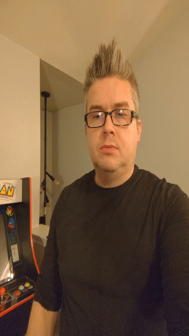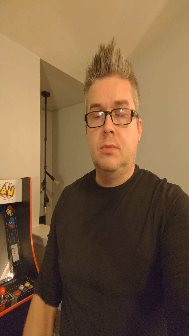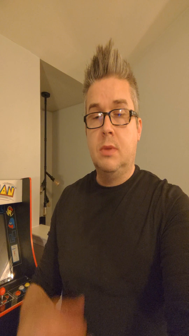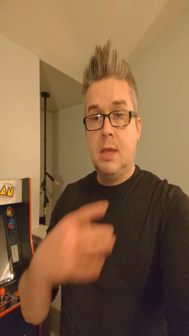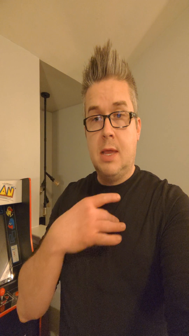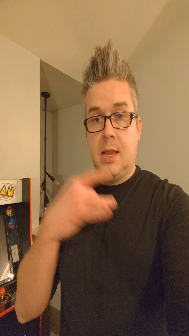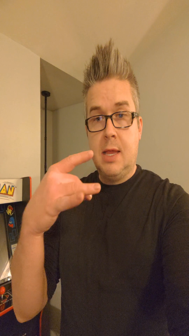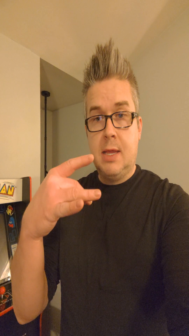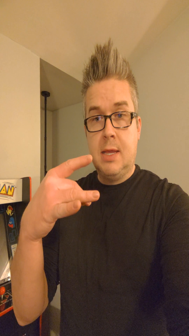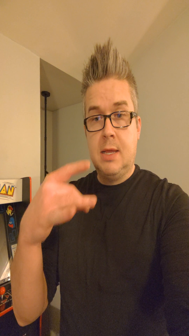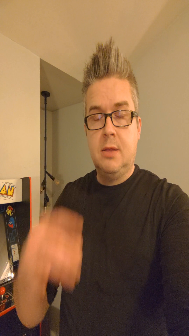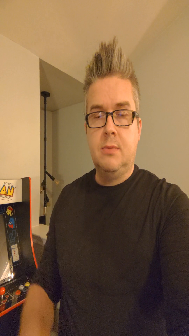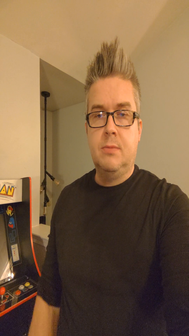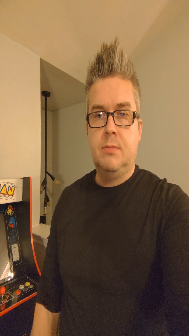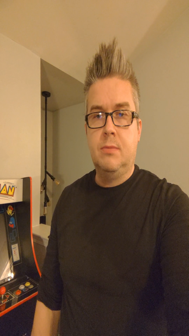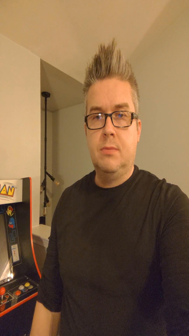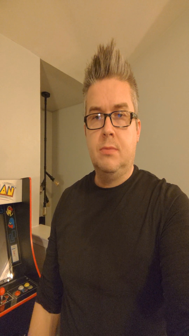like